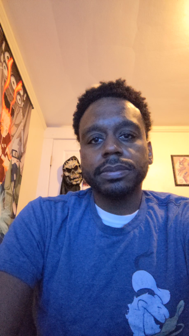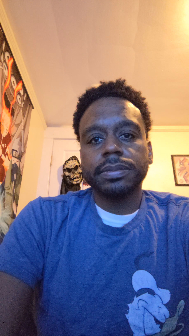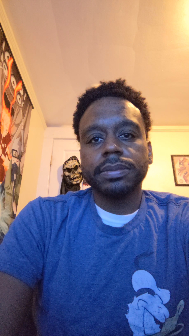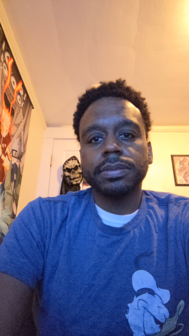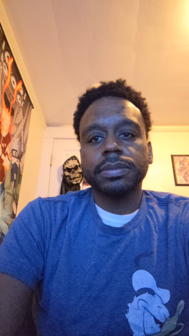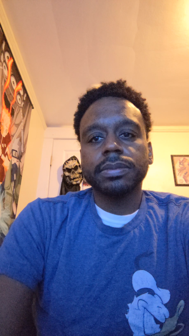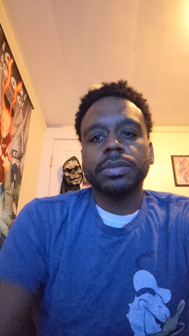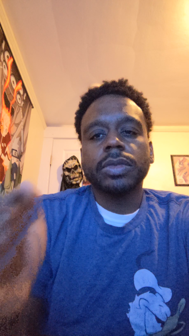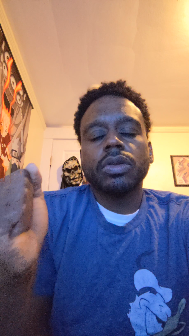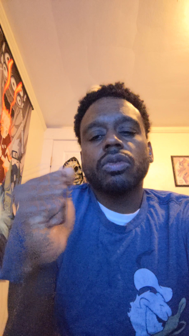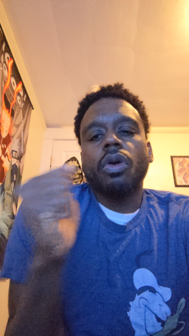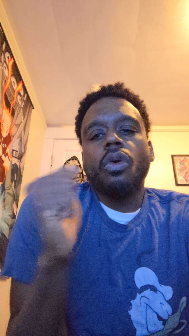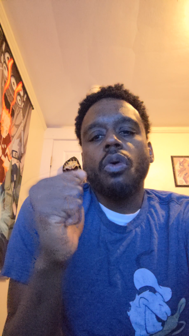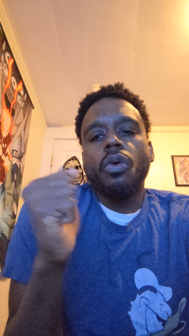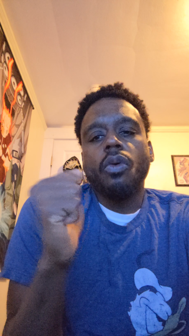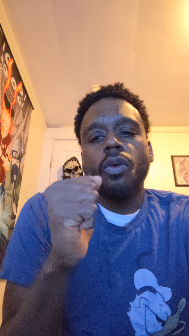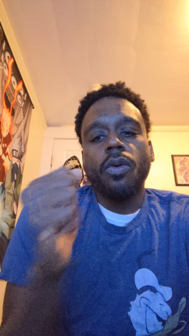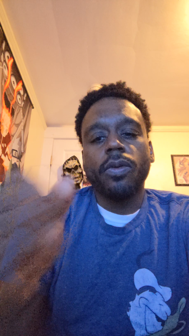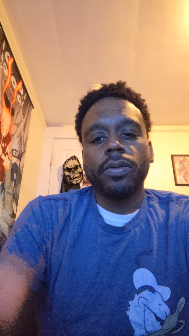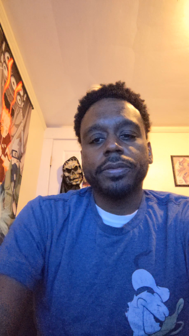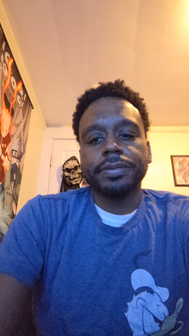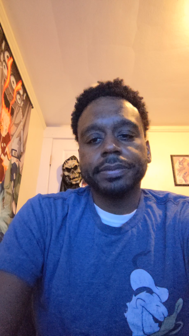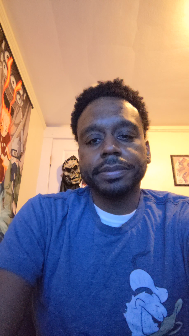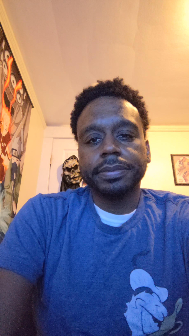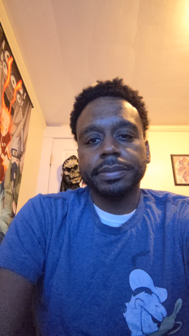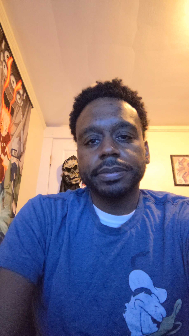cold